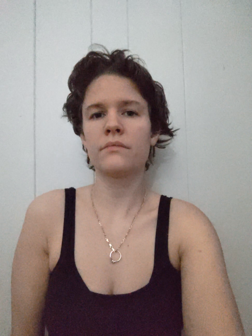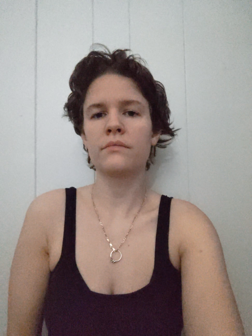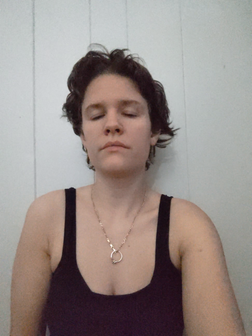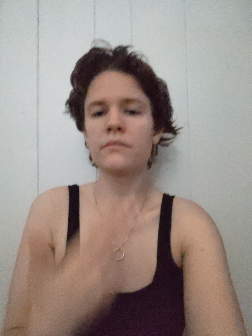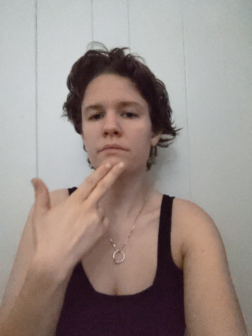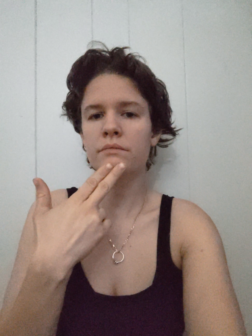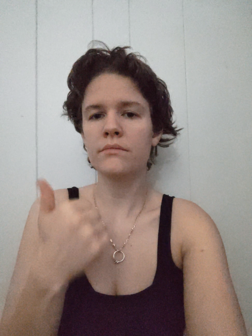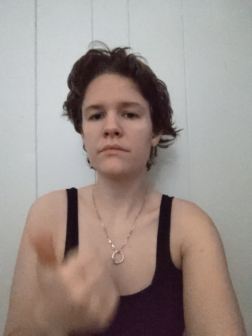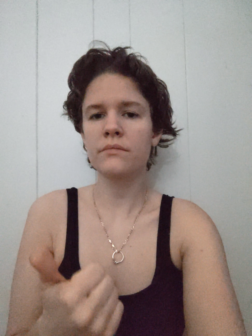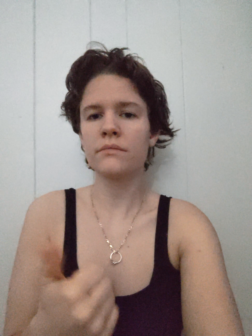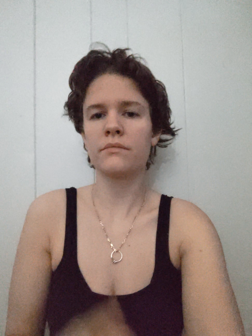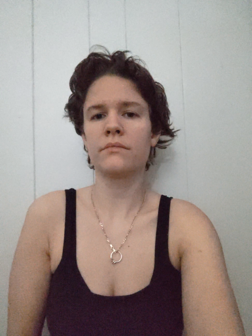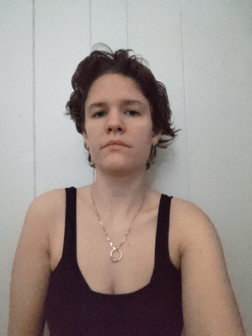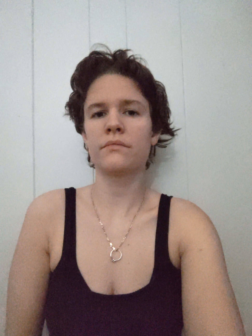cute